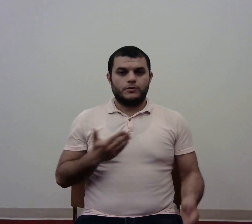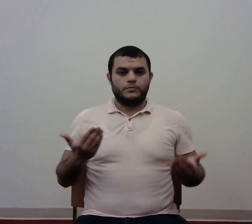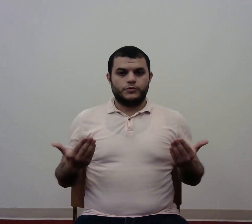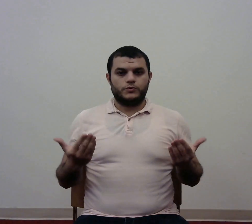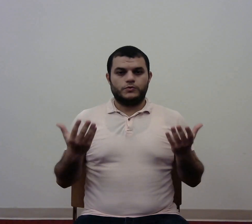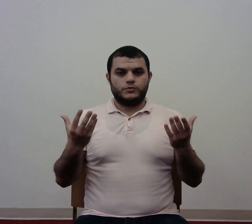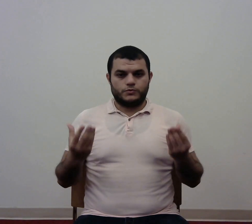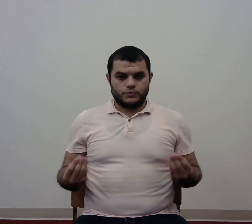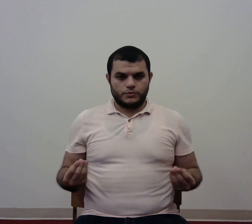bu gün